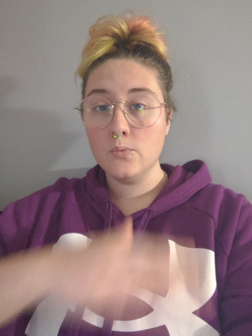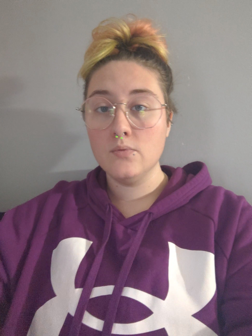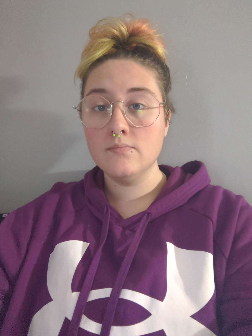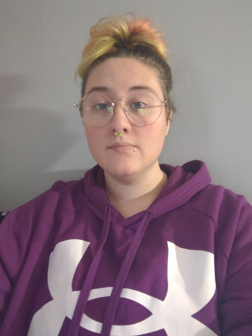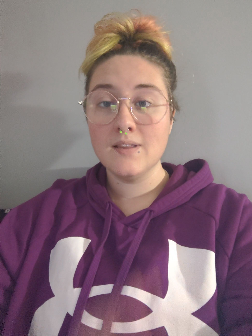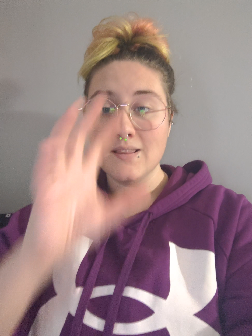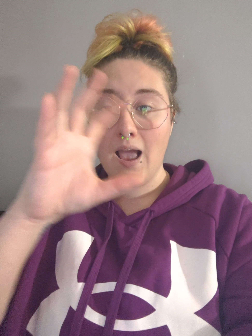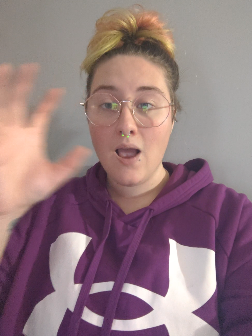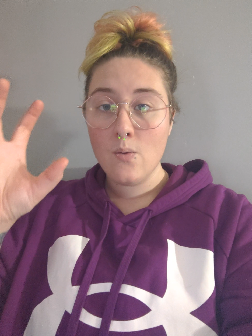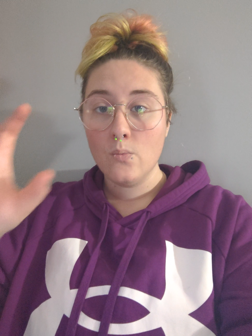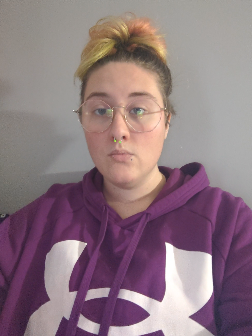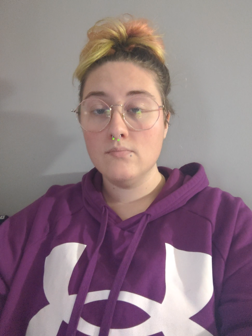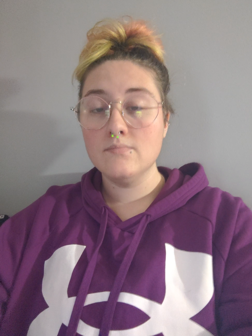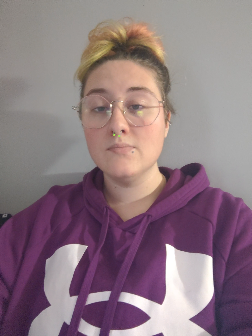cloud